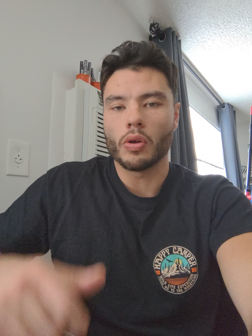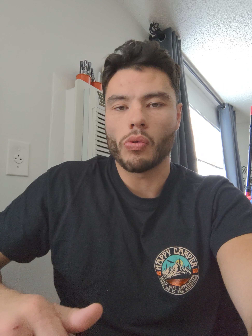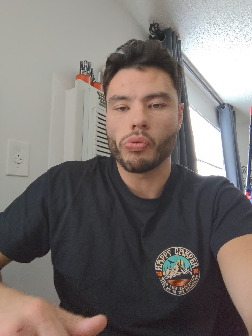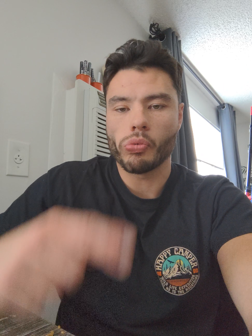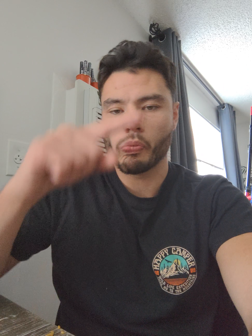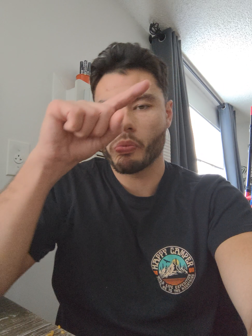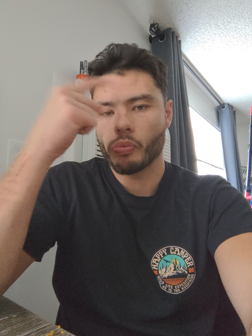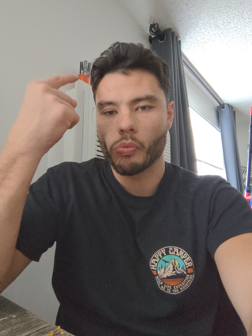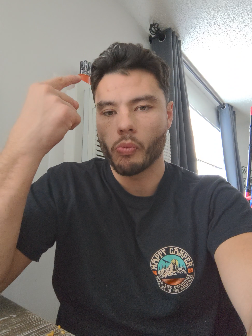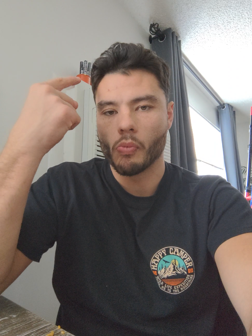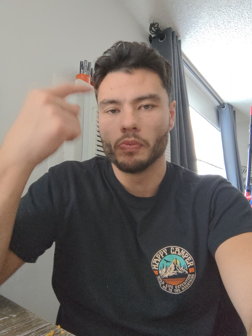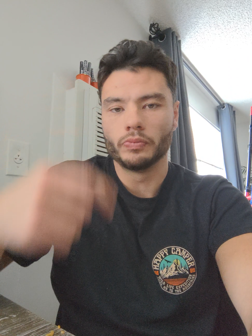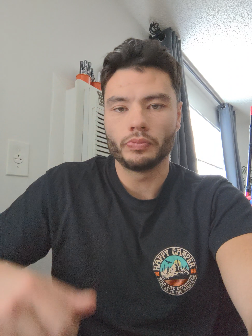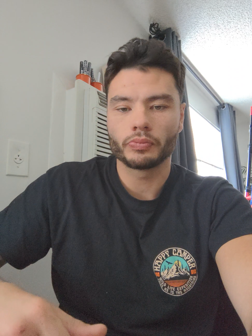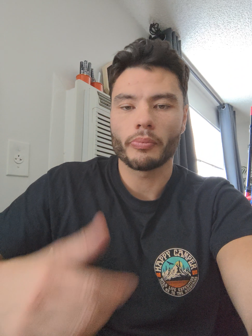black